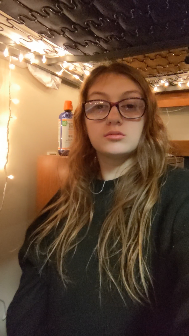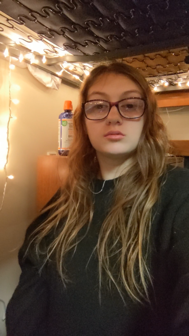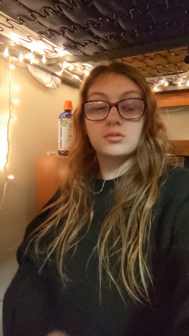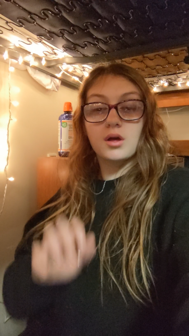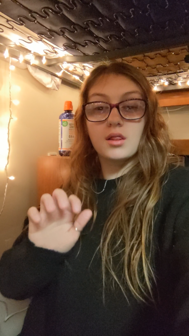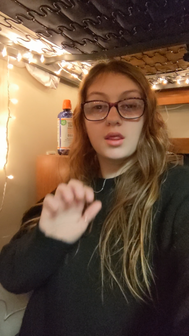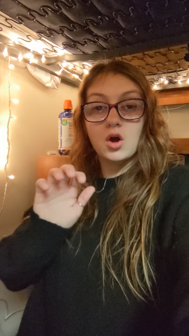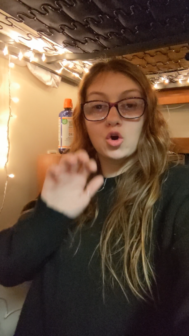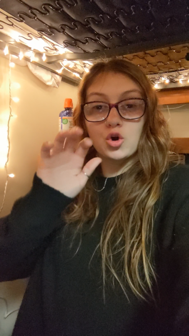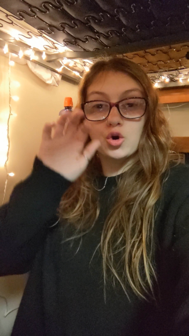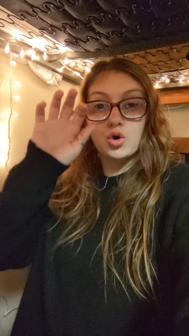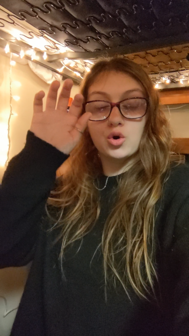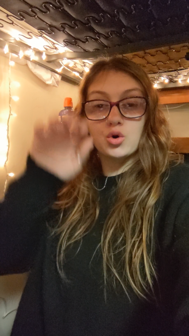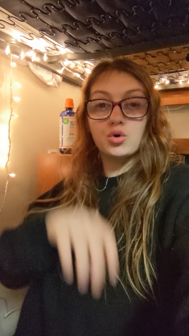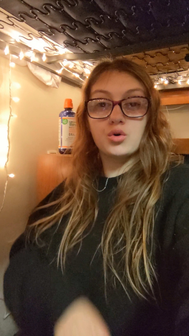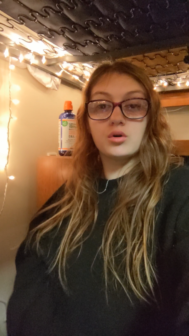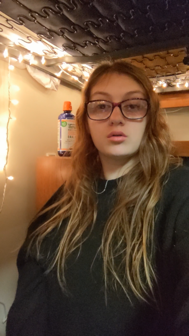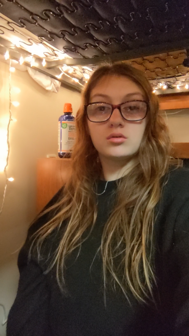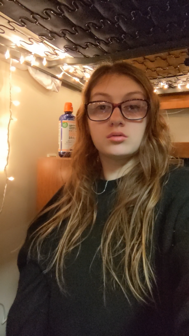ladder